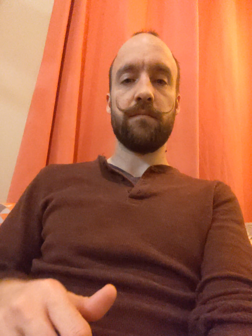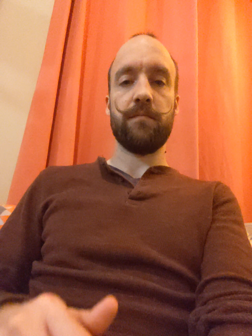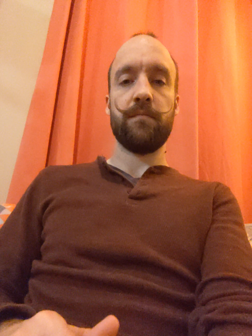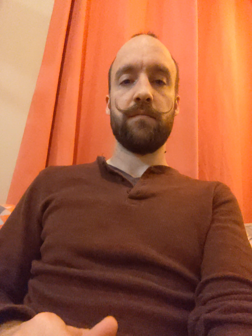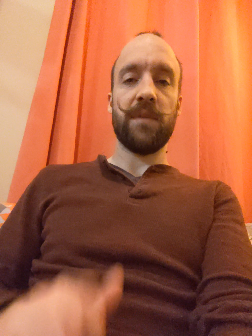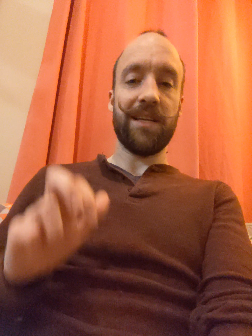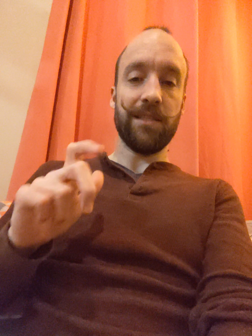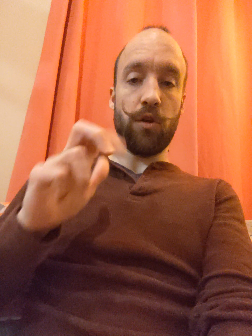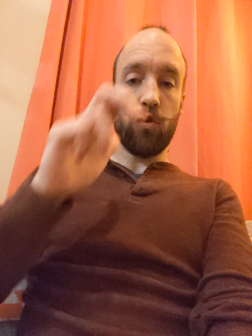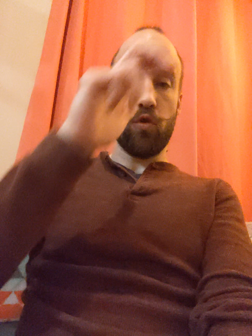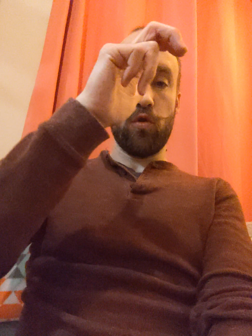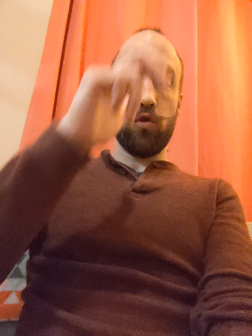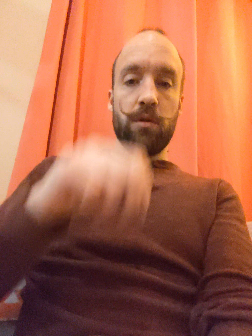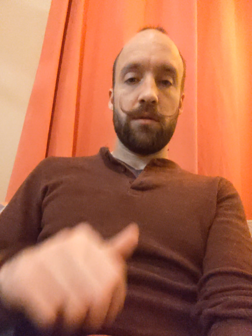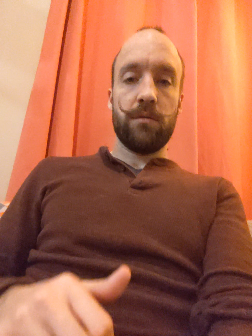stairs